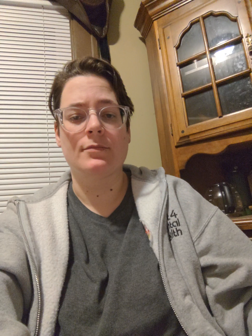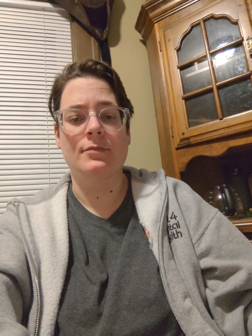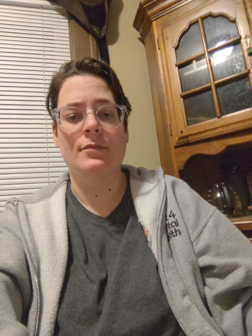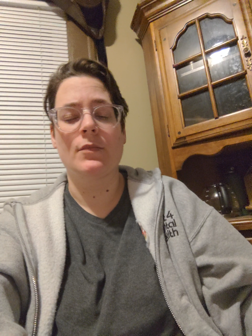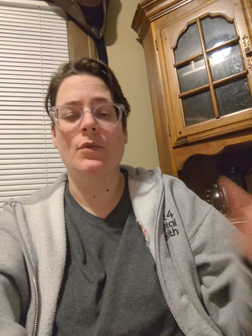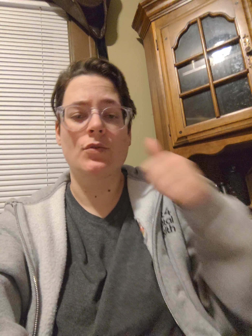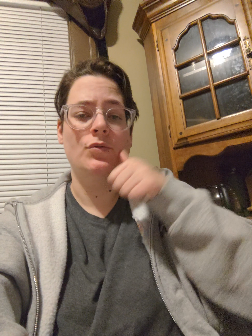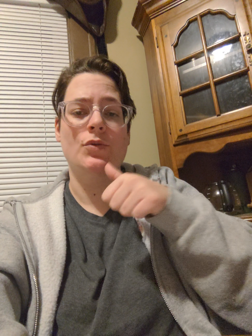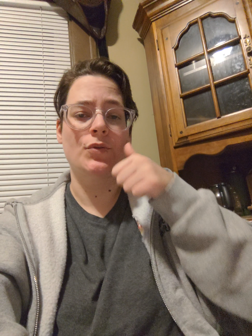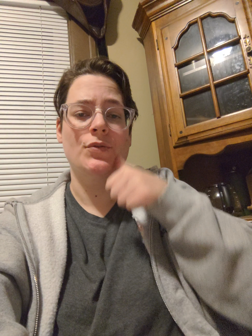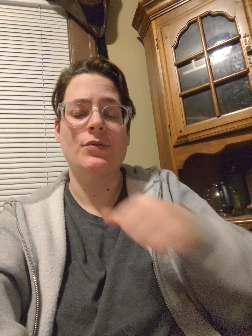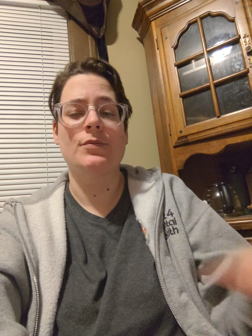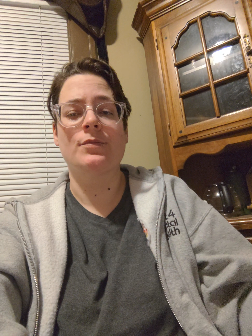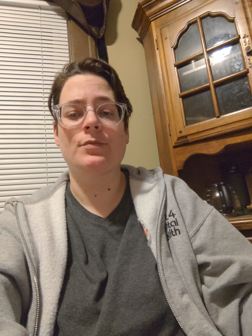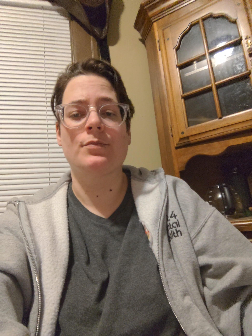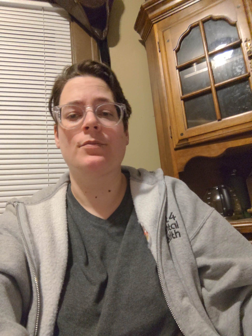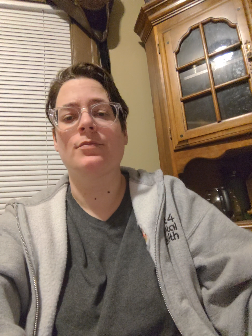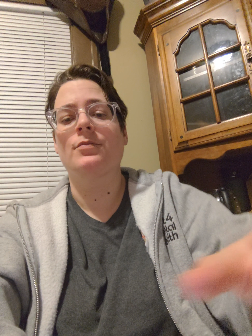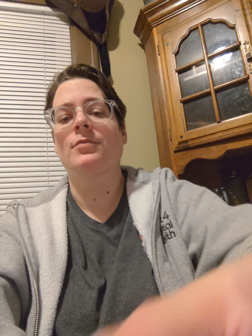girl